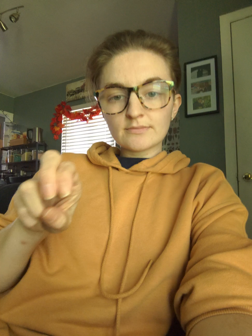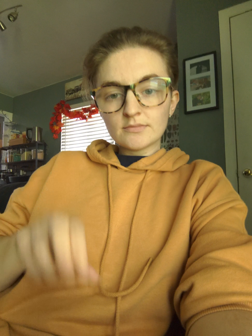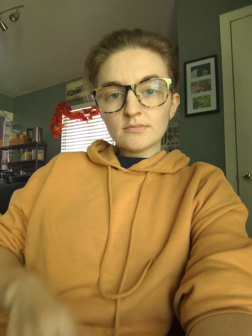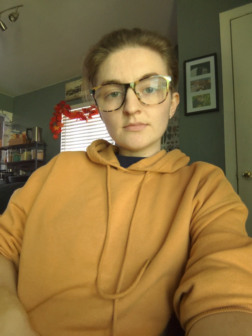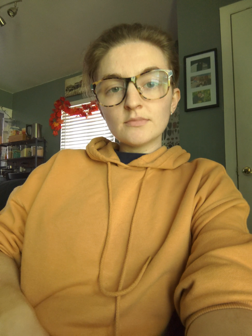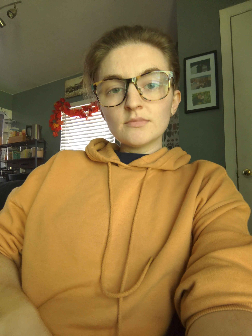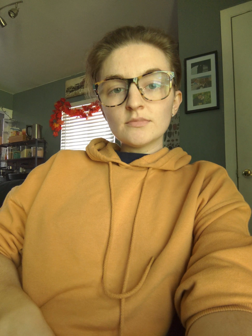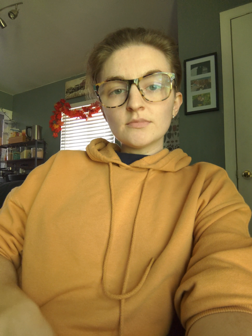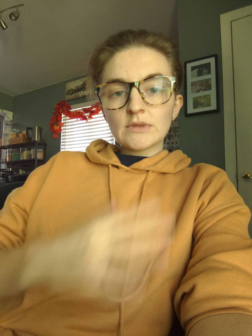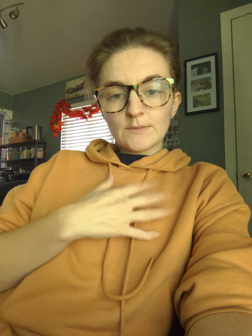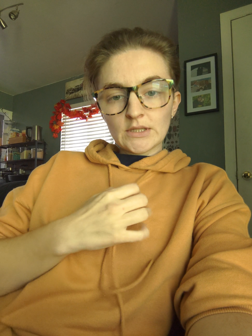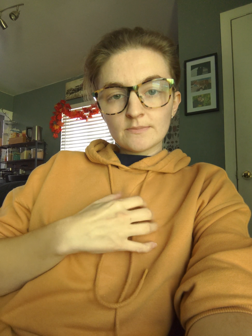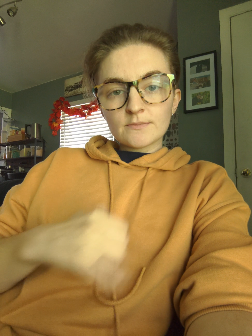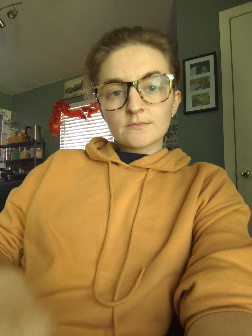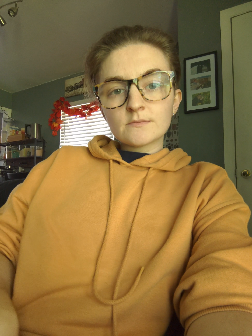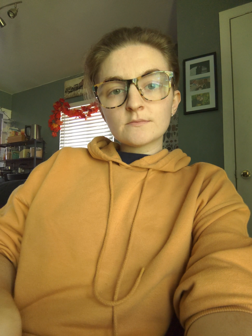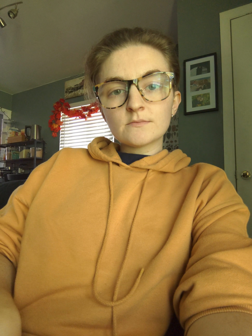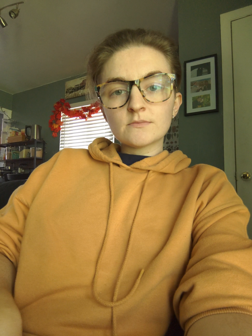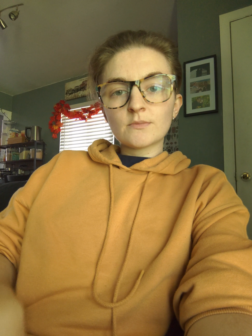bear